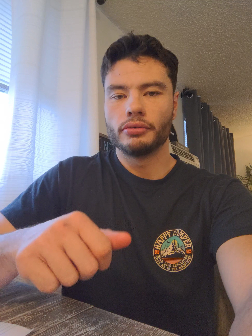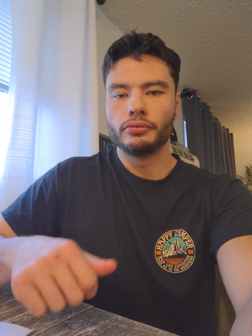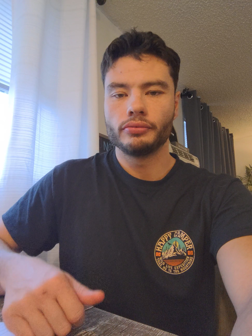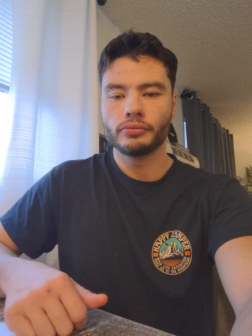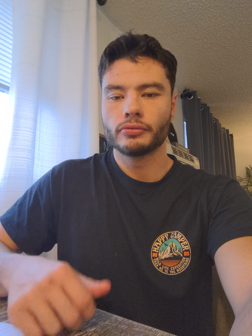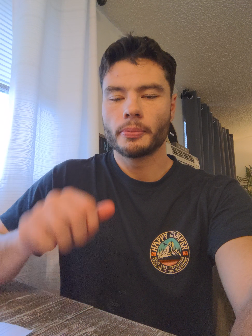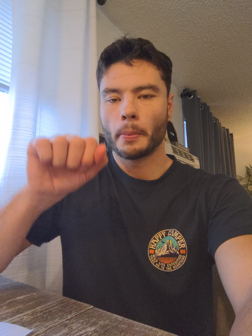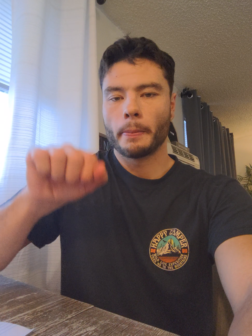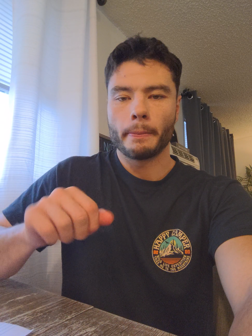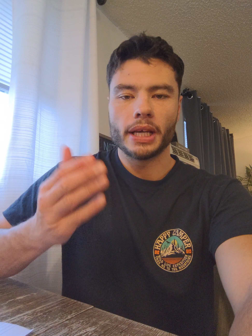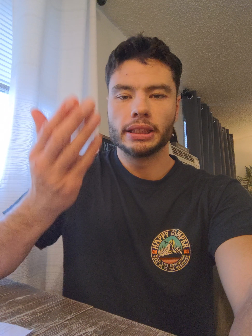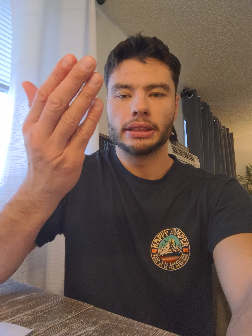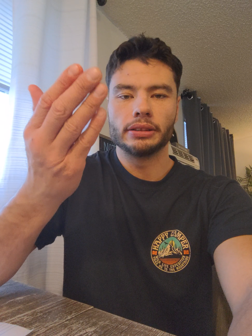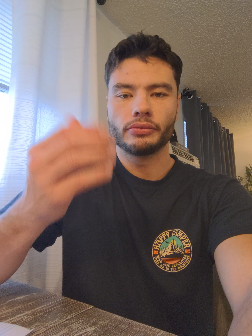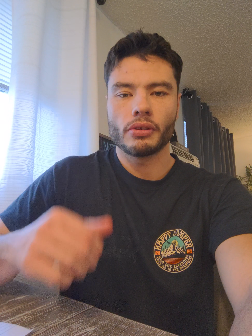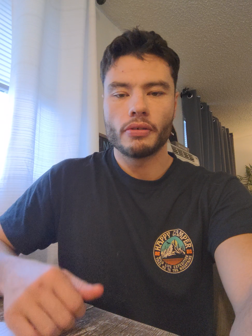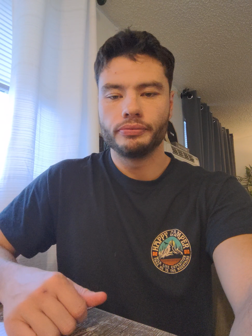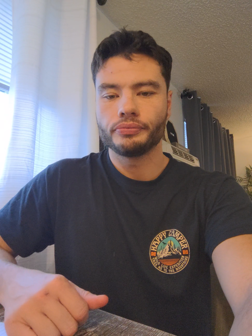mitten